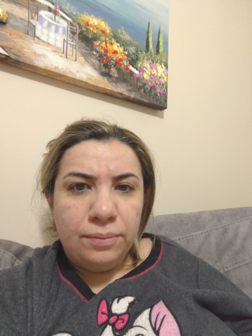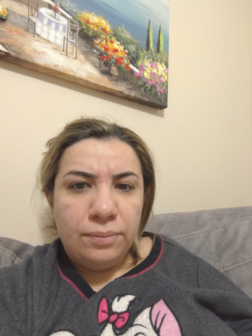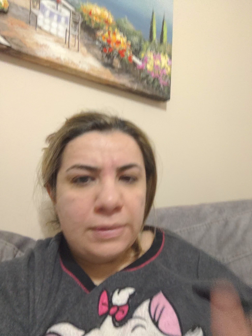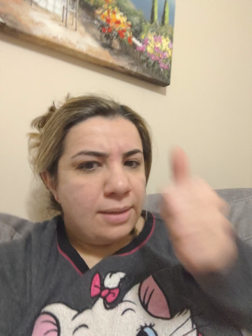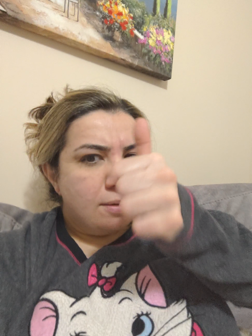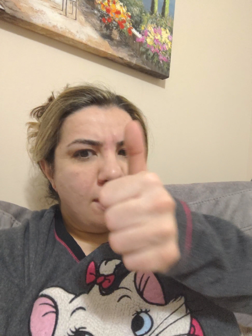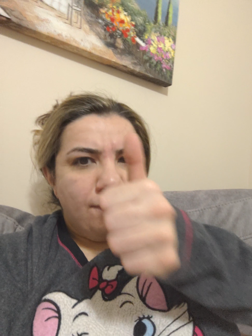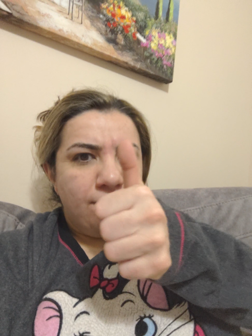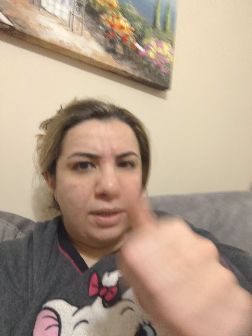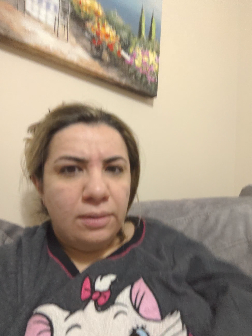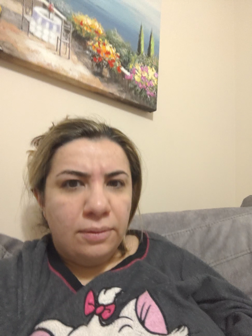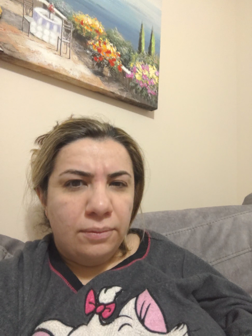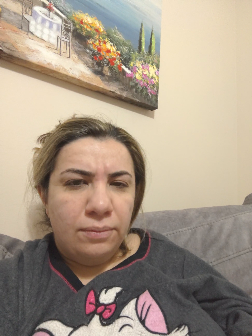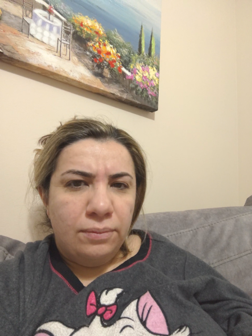yourself